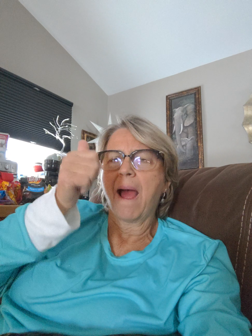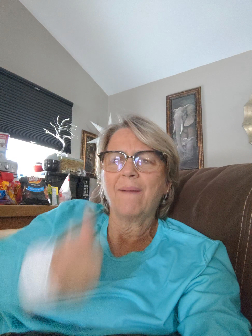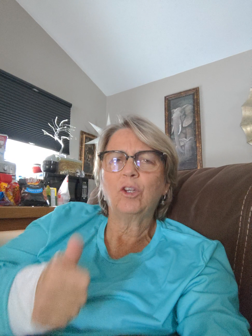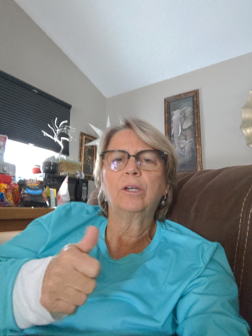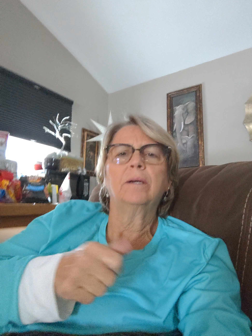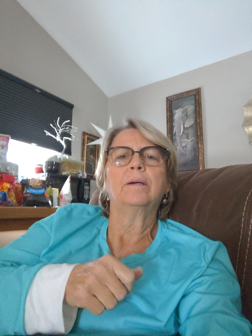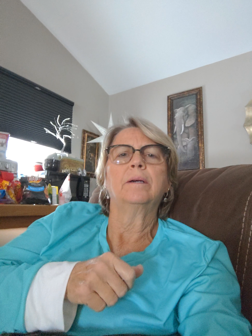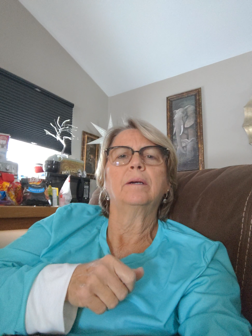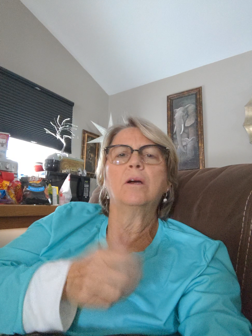every